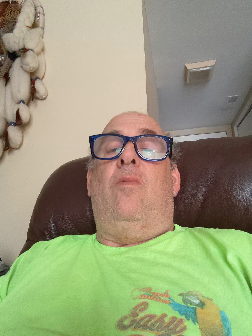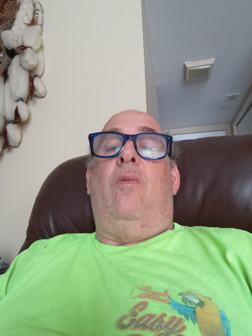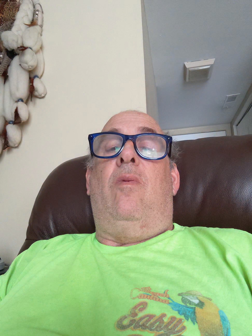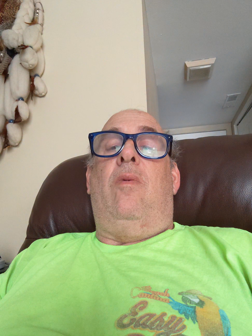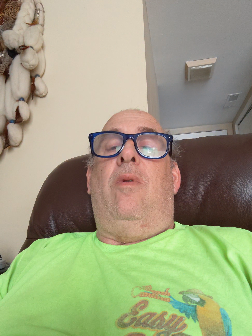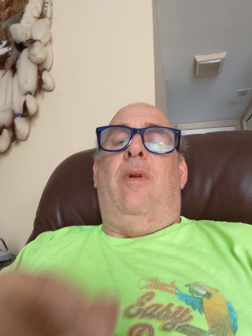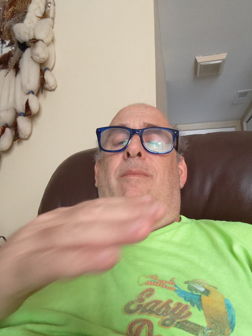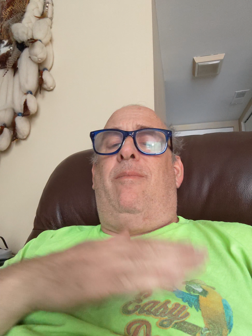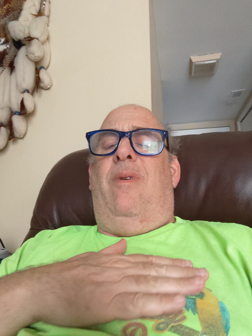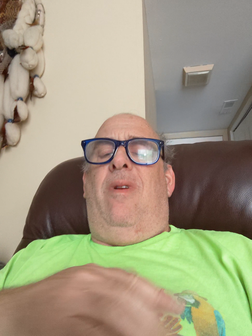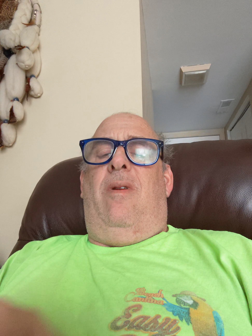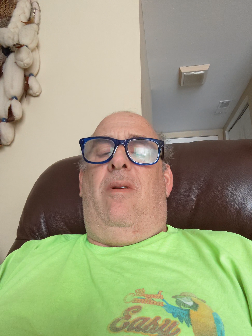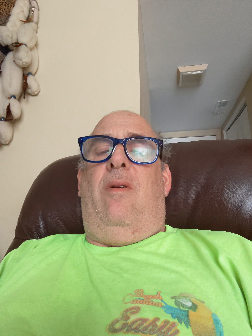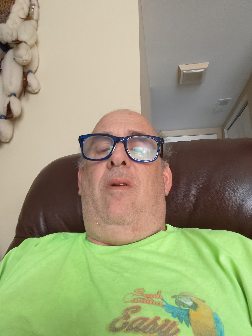my